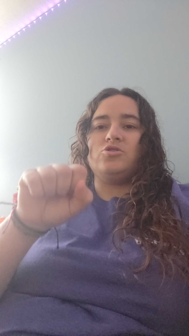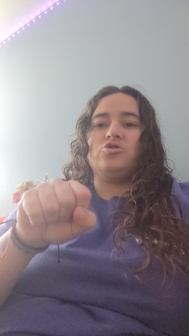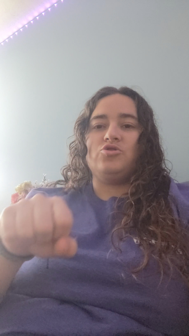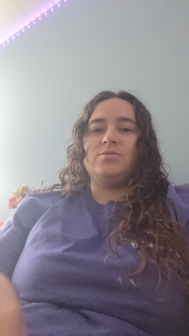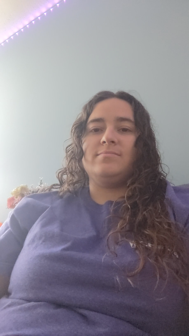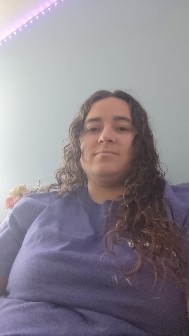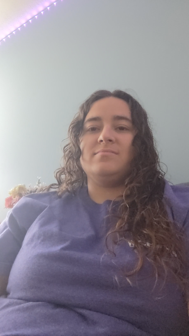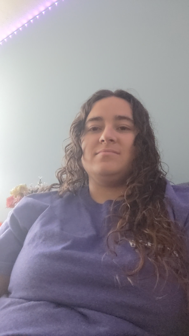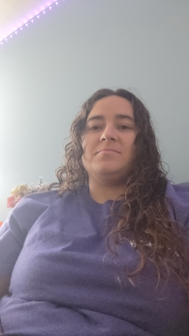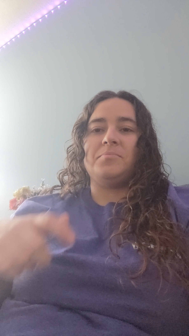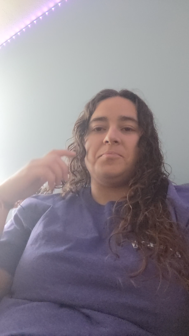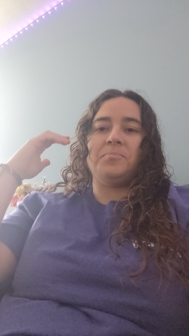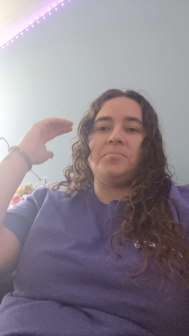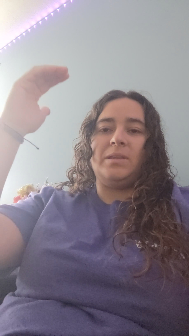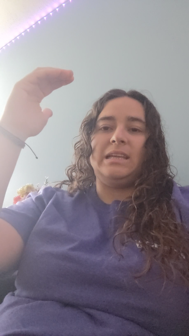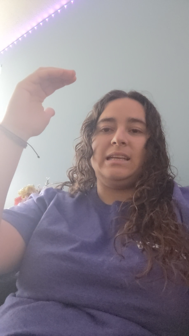big